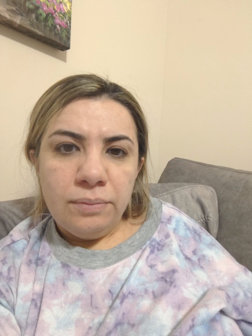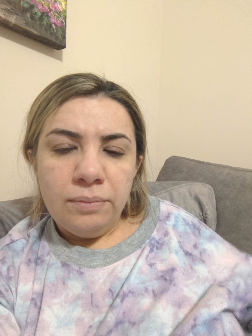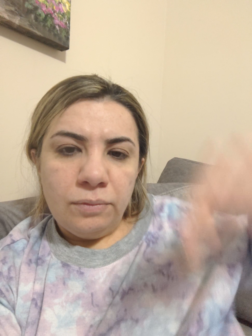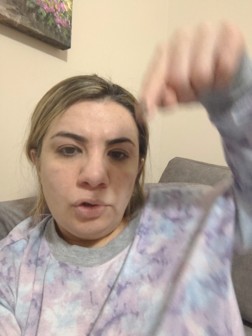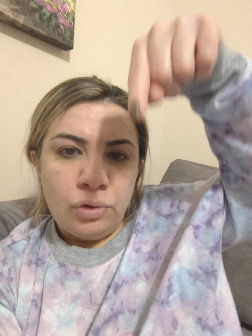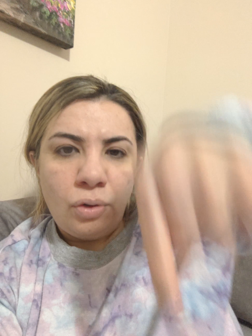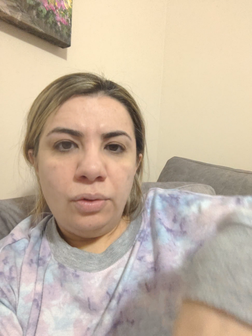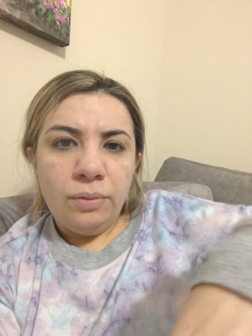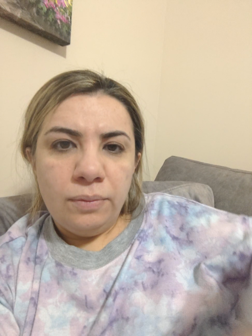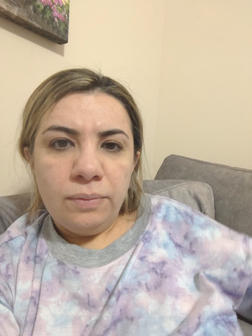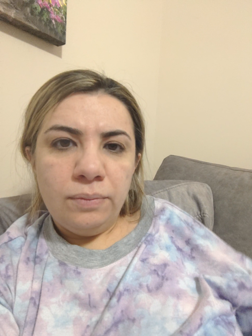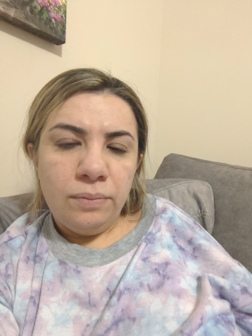down